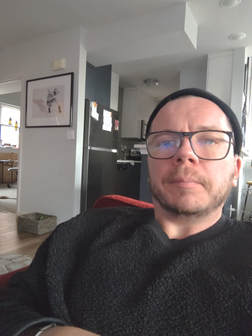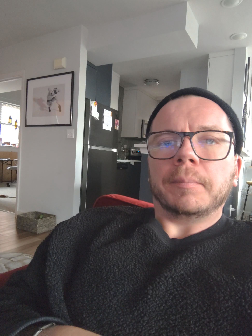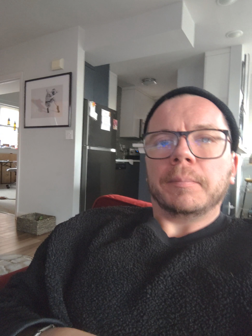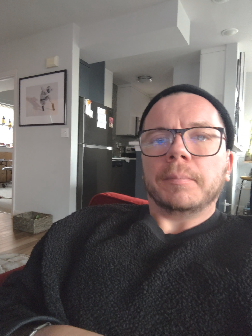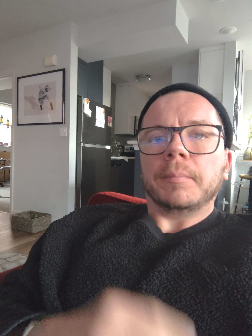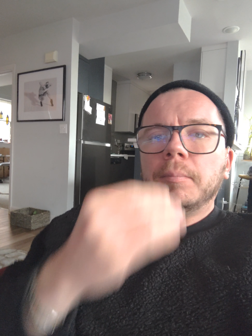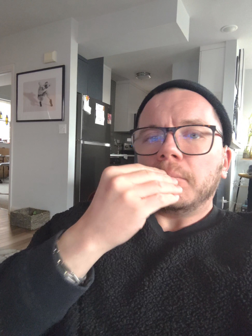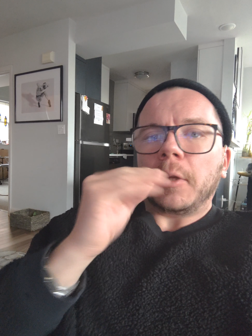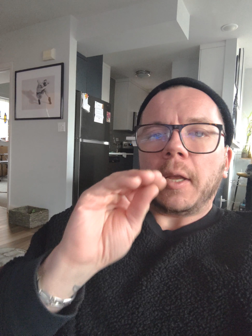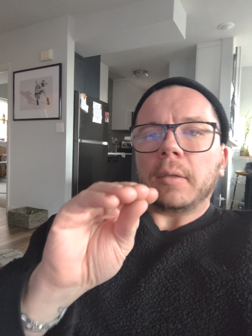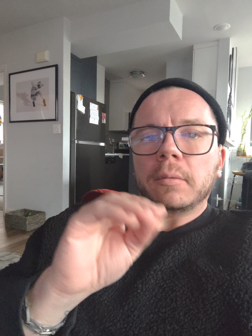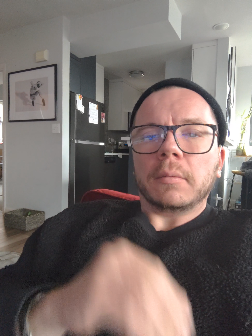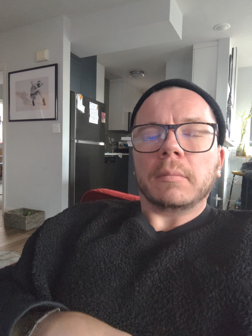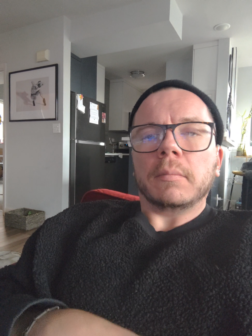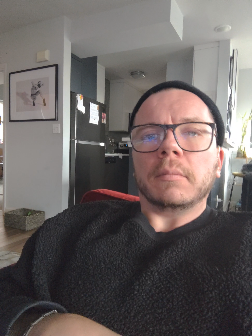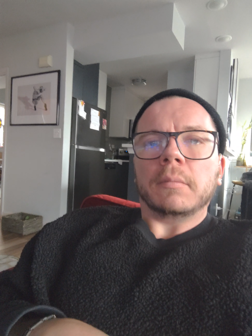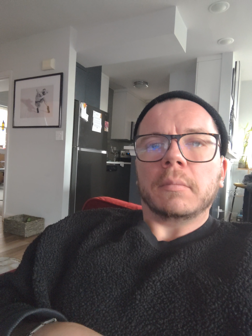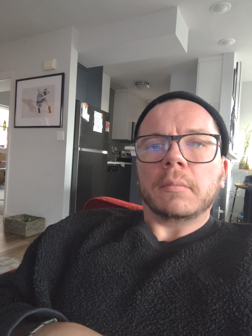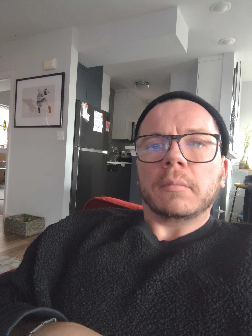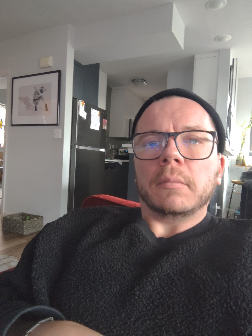kiss